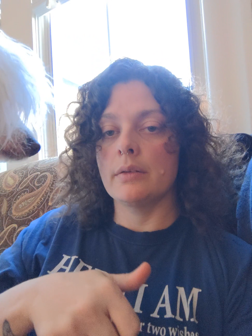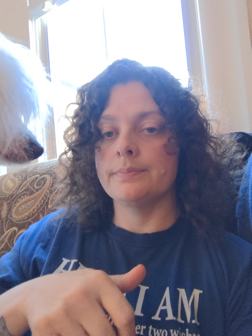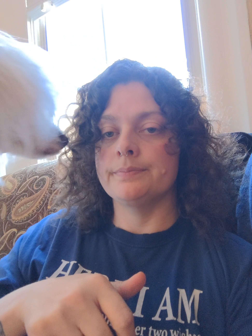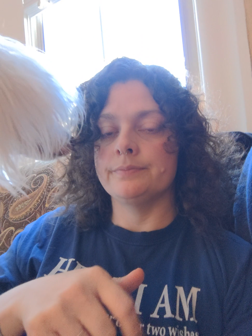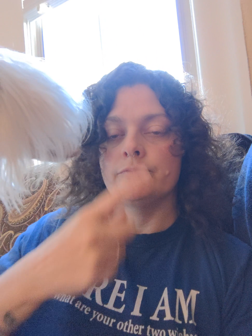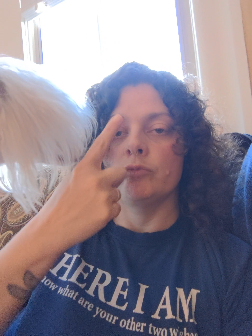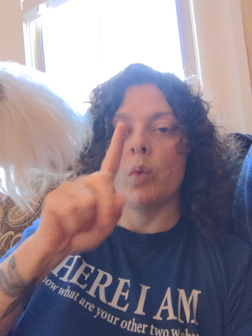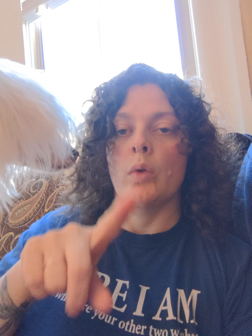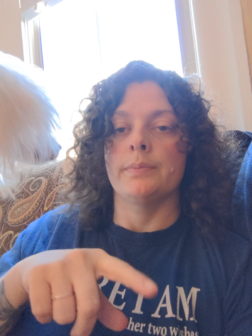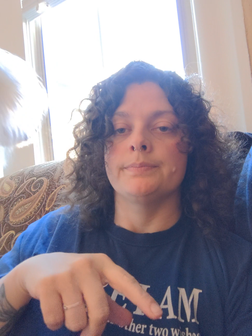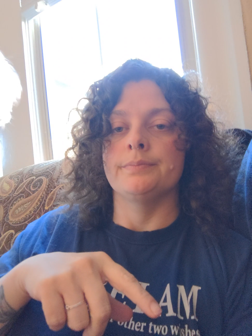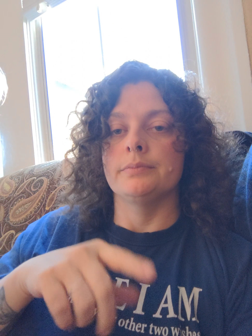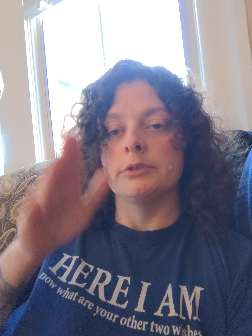for